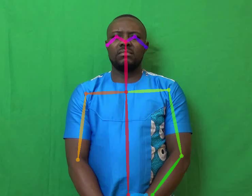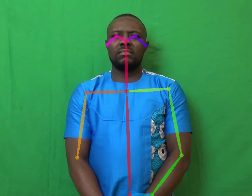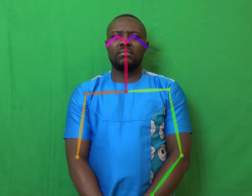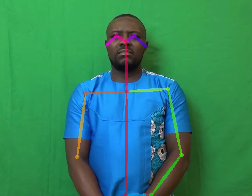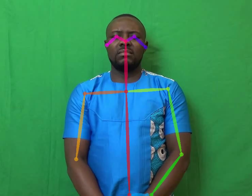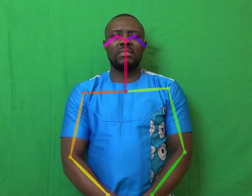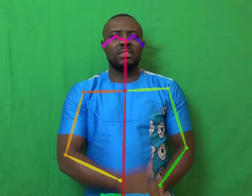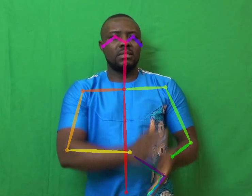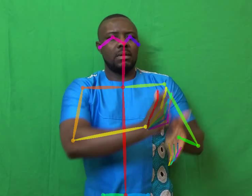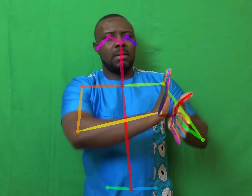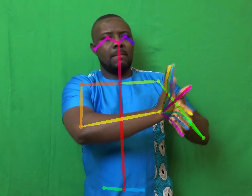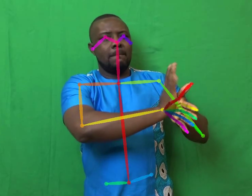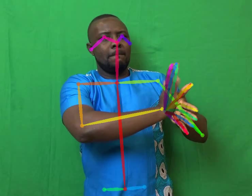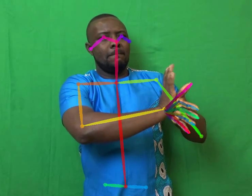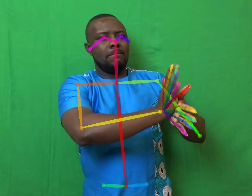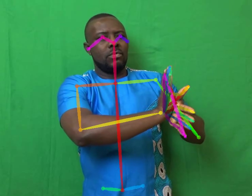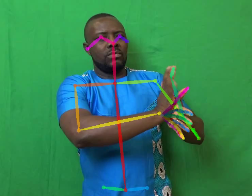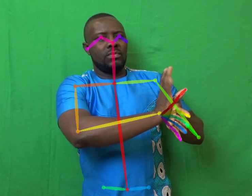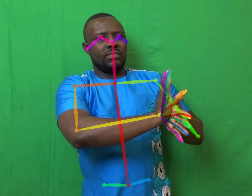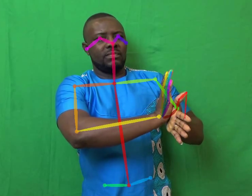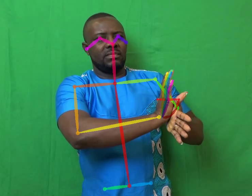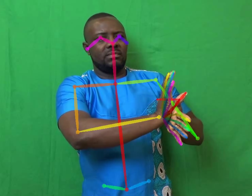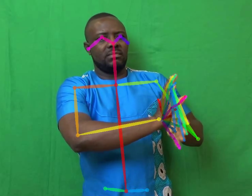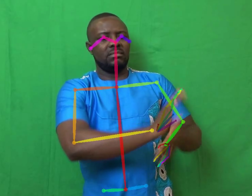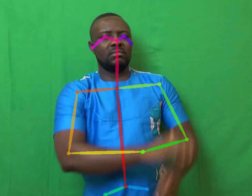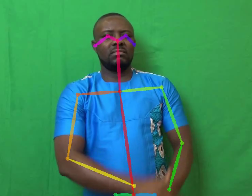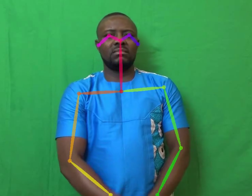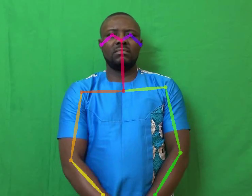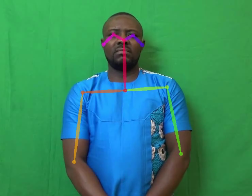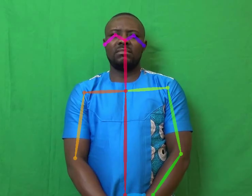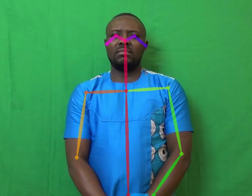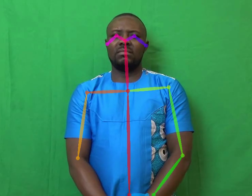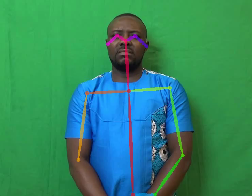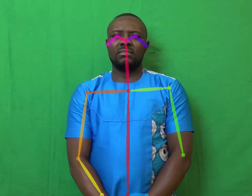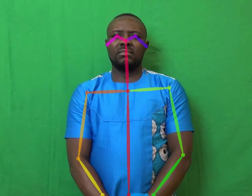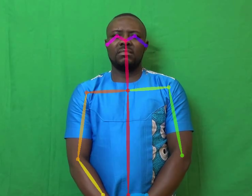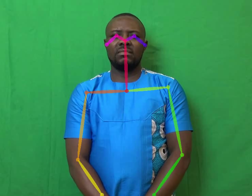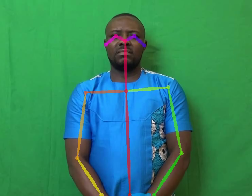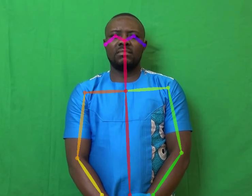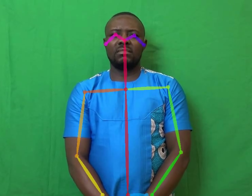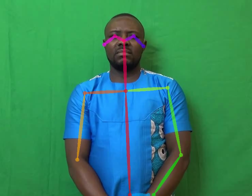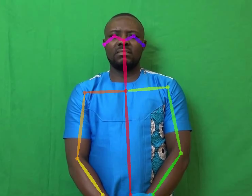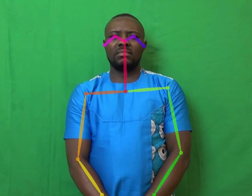movie